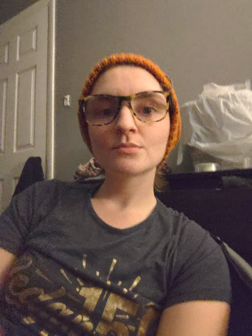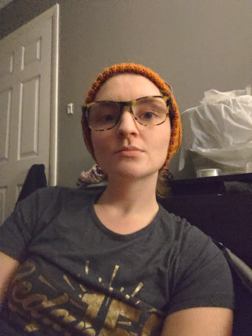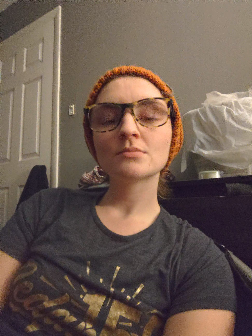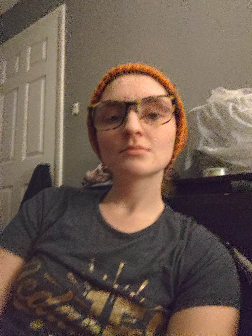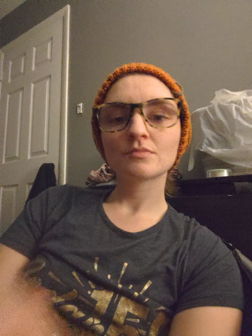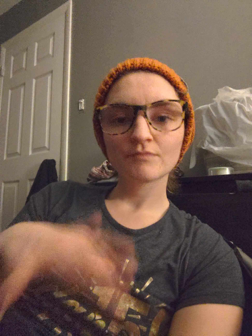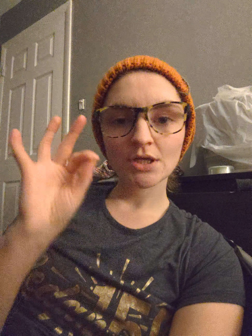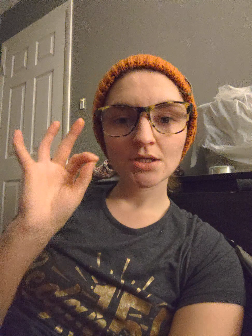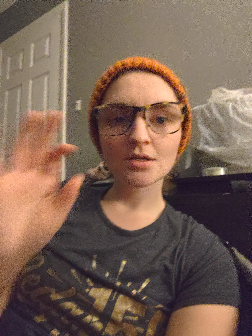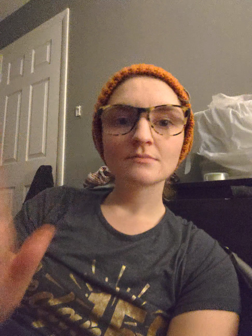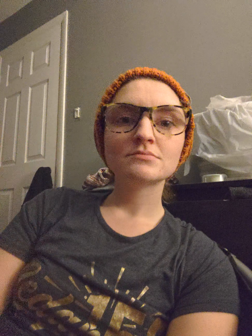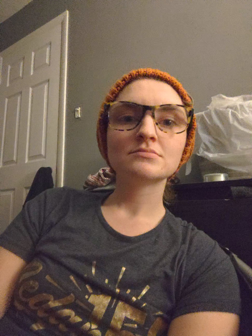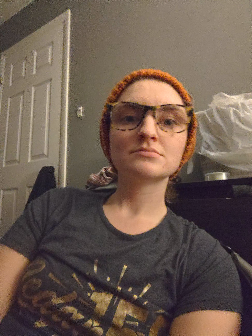find